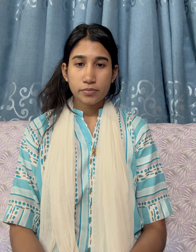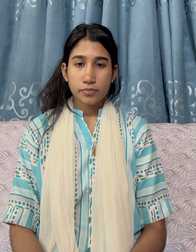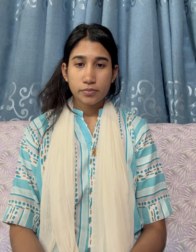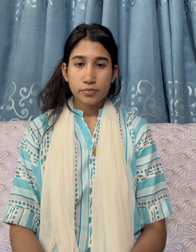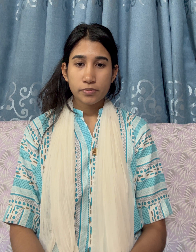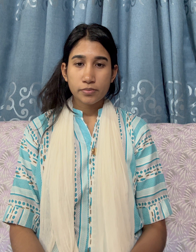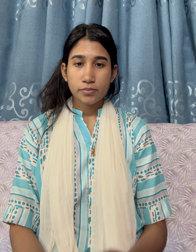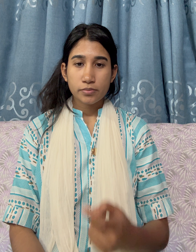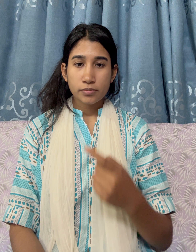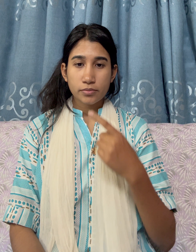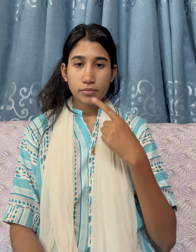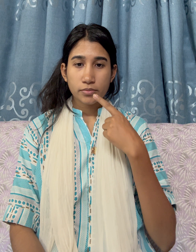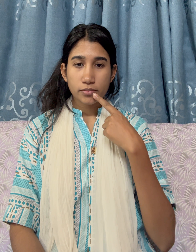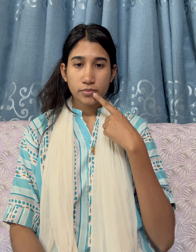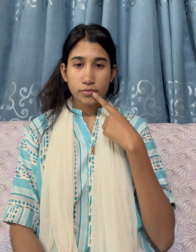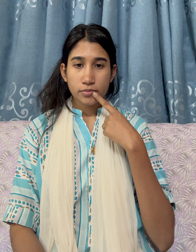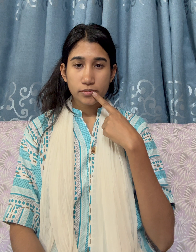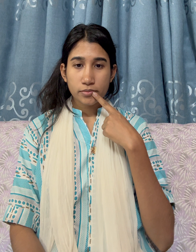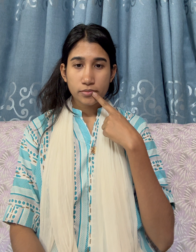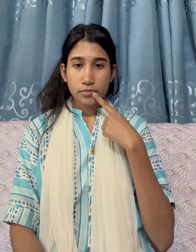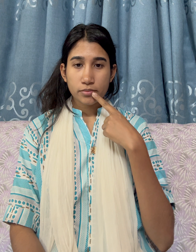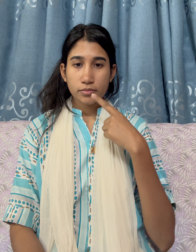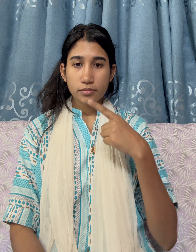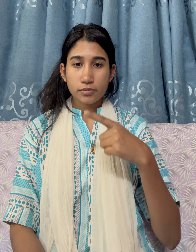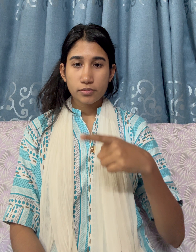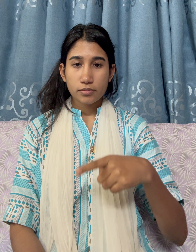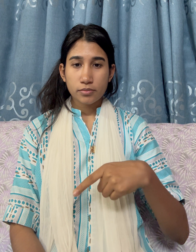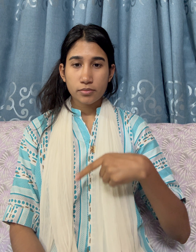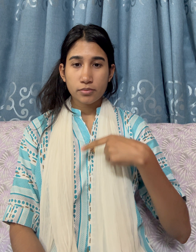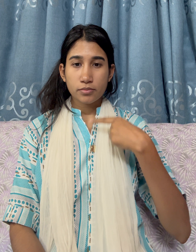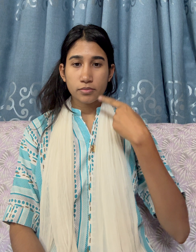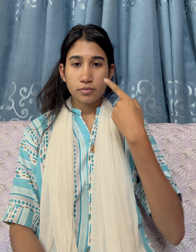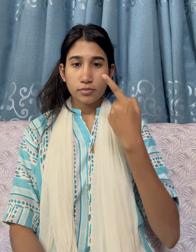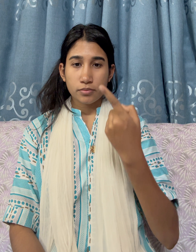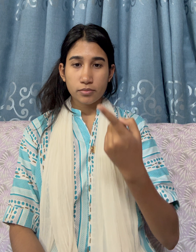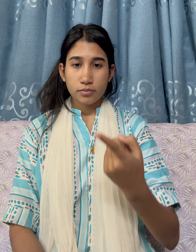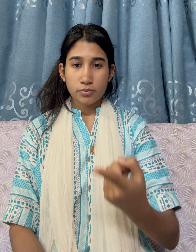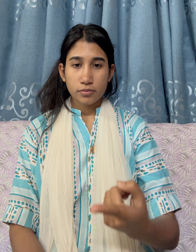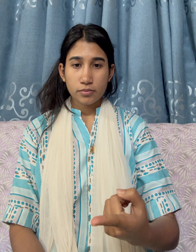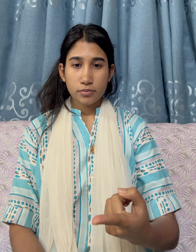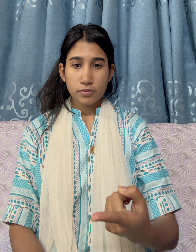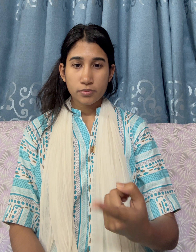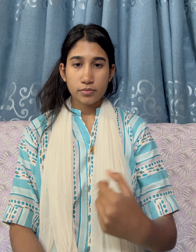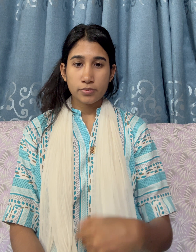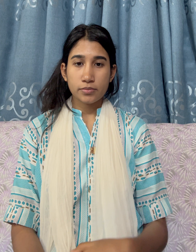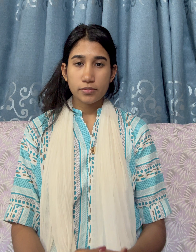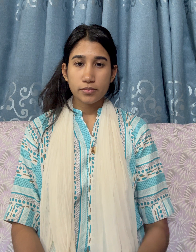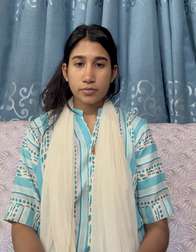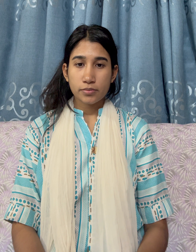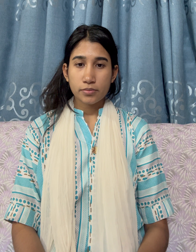আগামীকাল